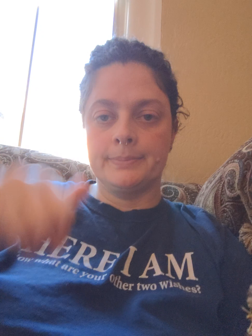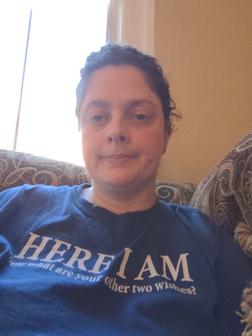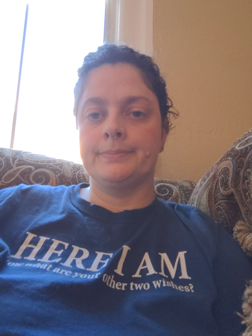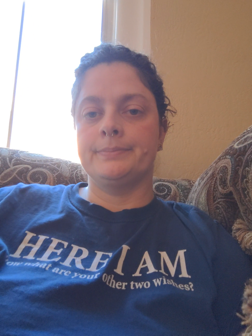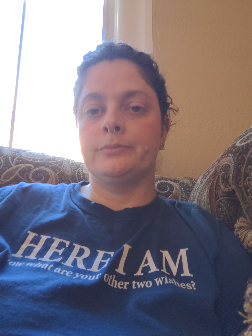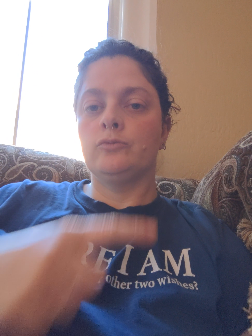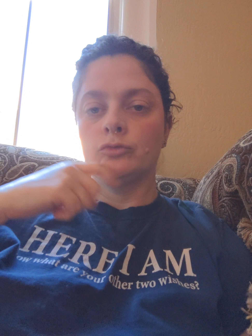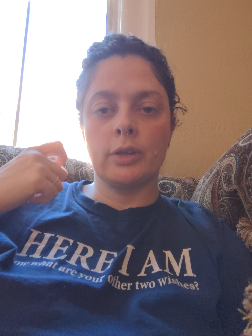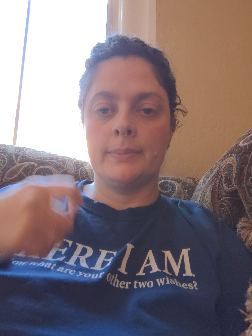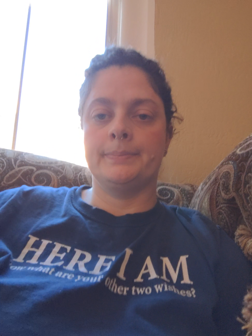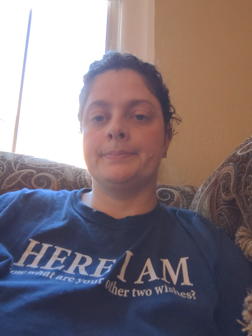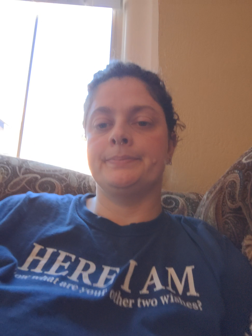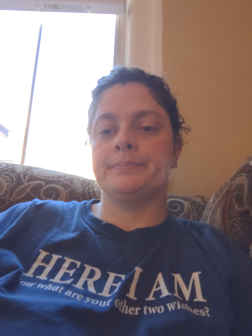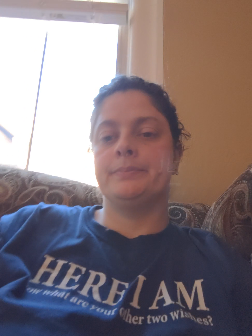dry